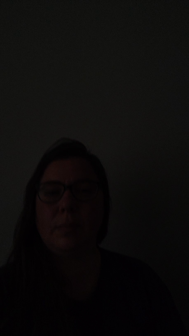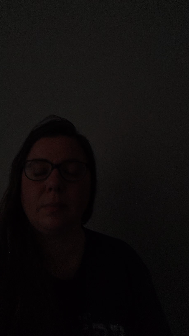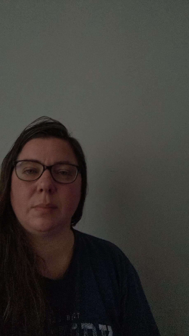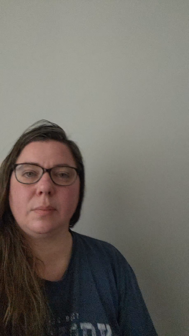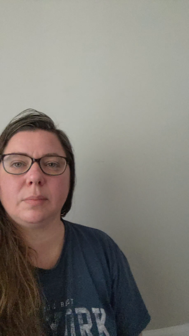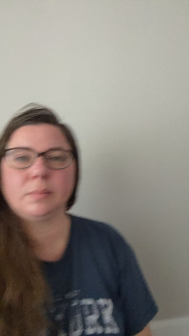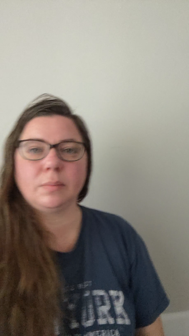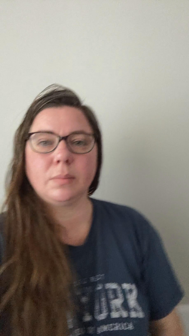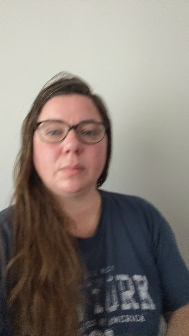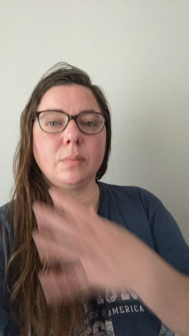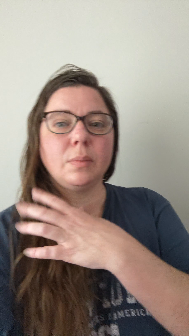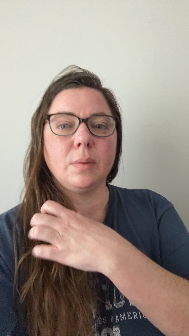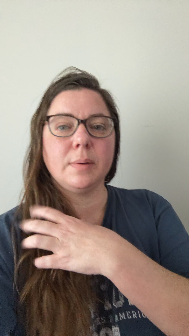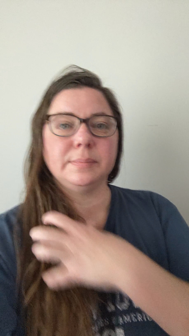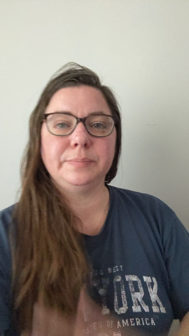bear